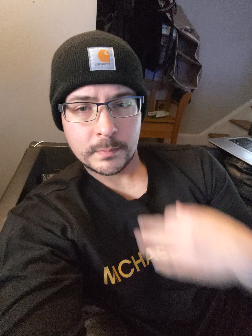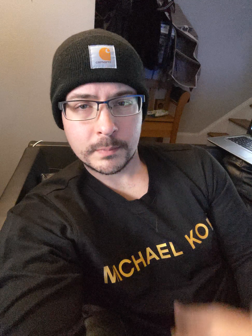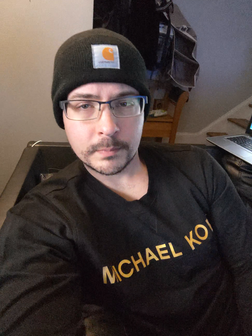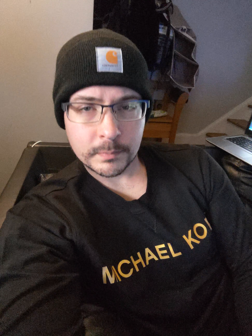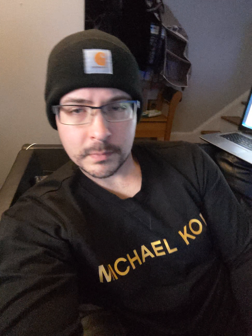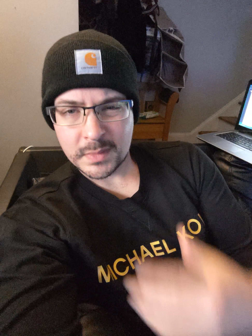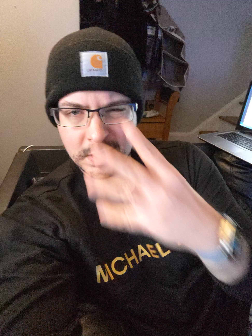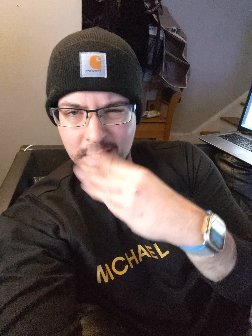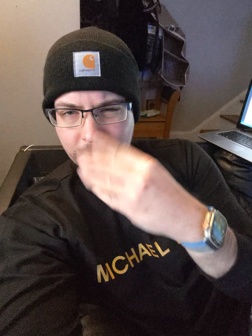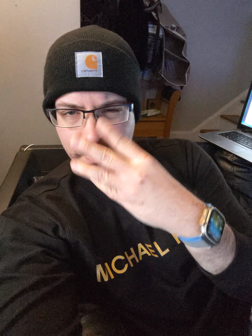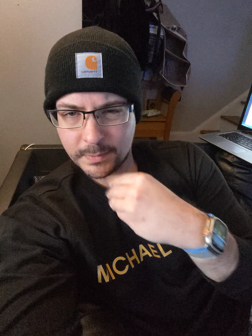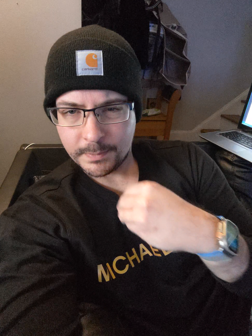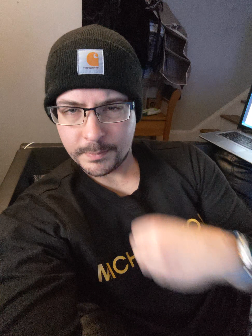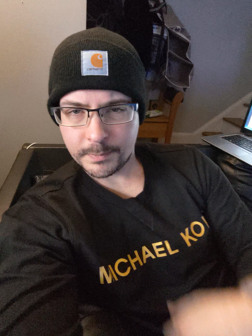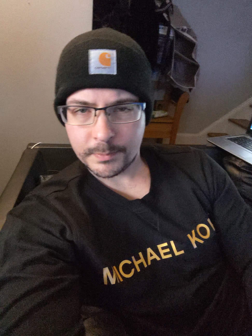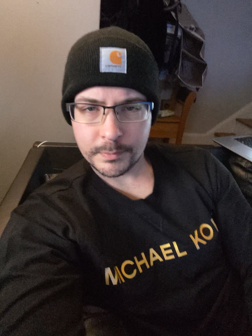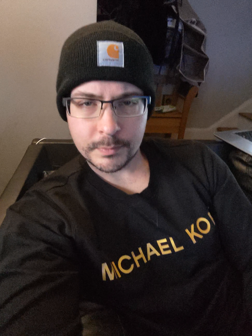sleepy